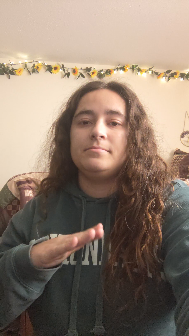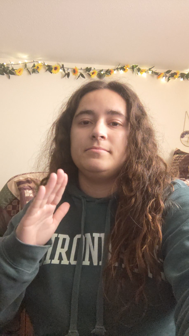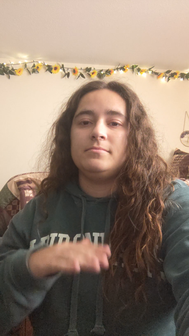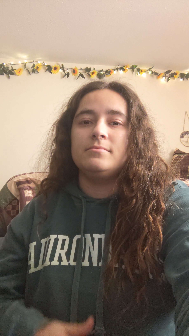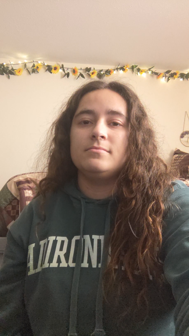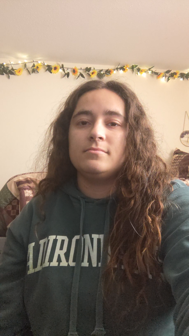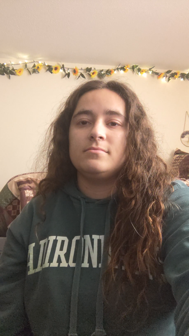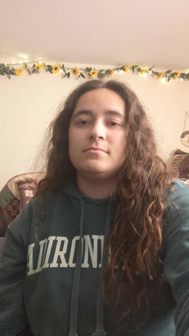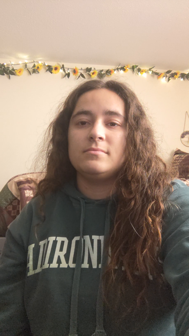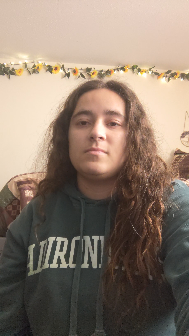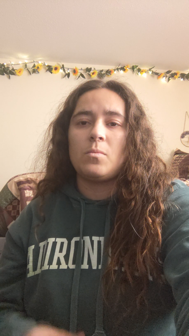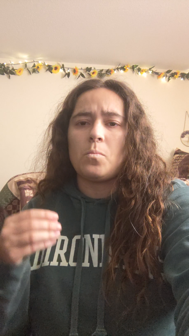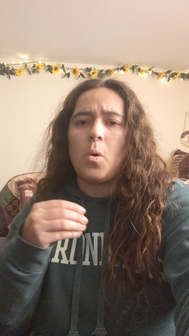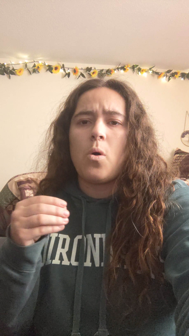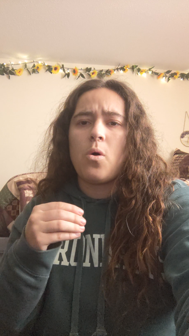more